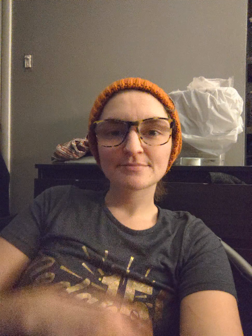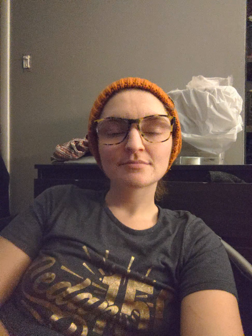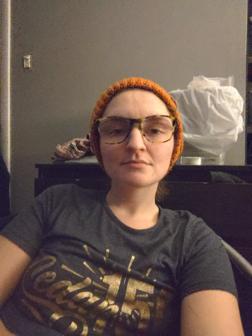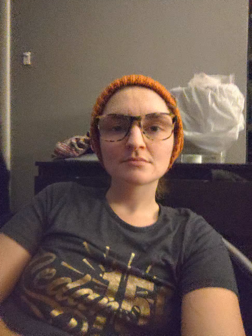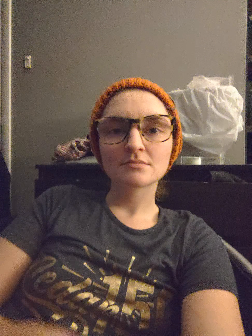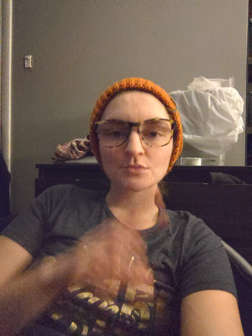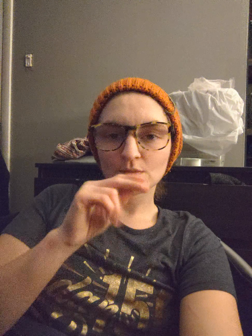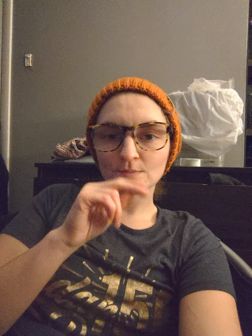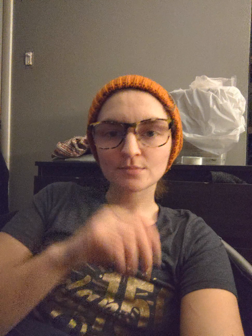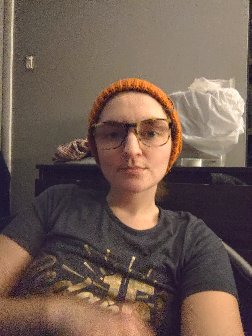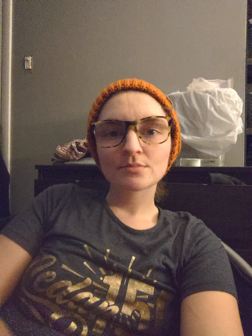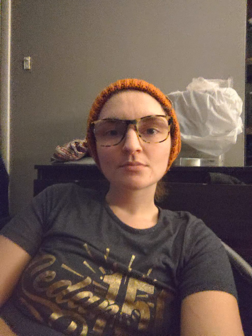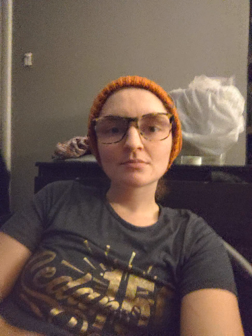goose